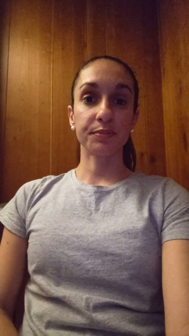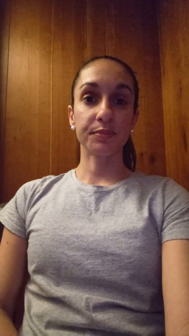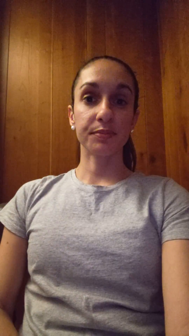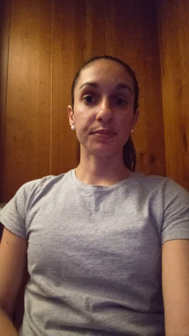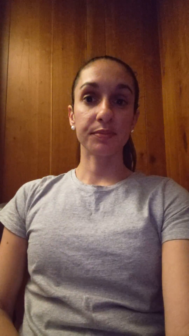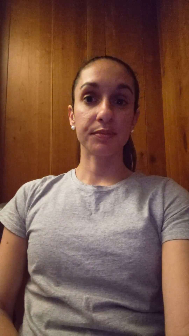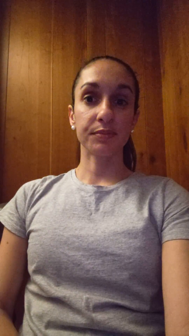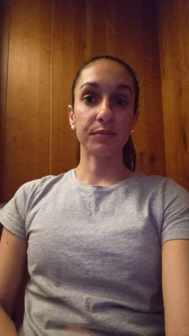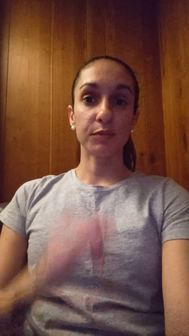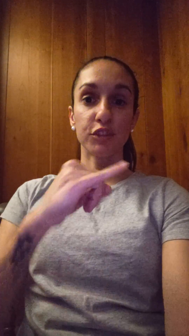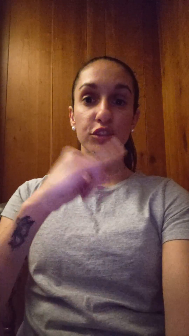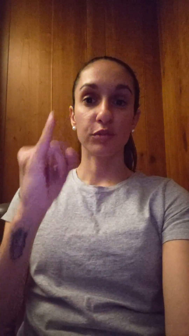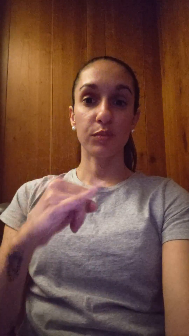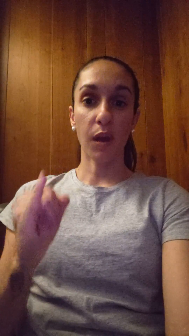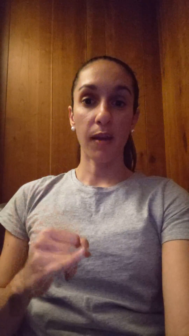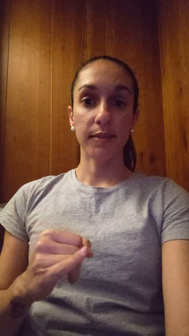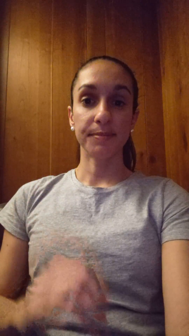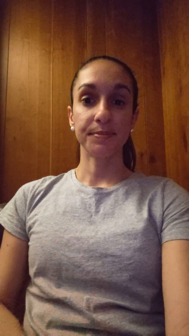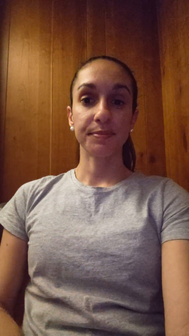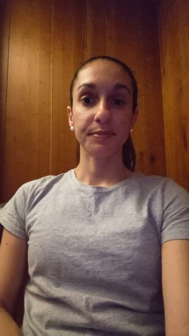draw